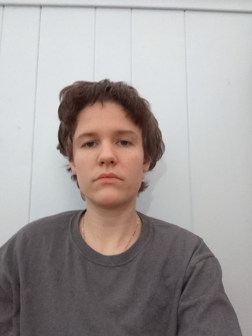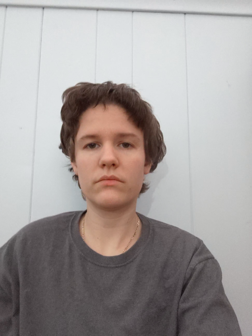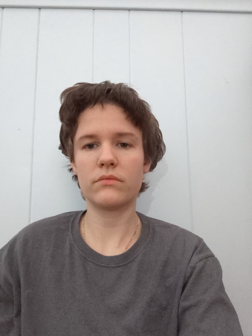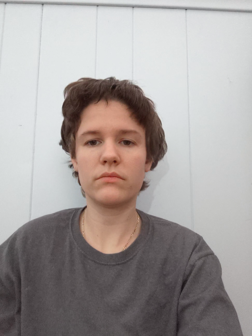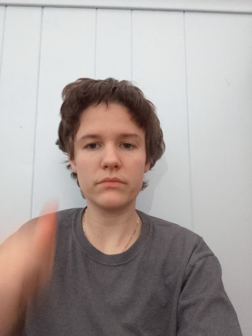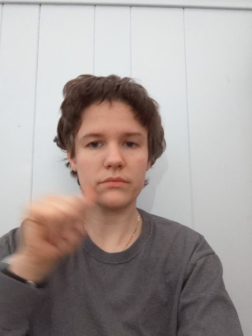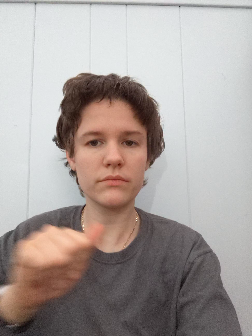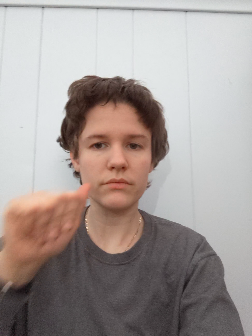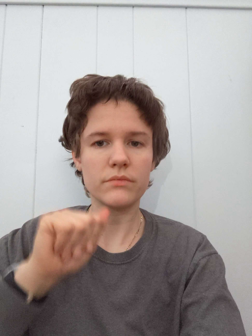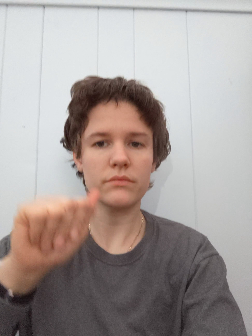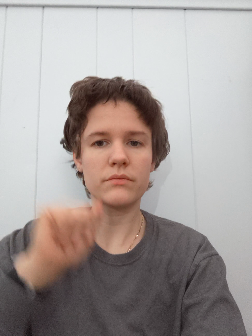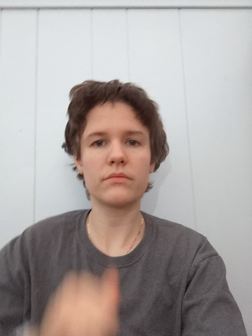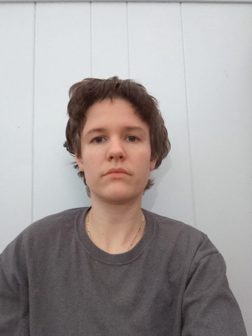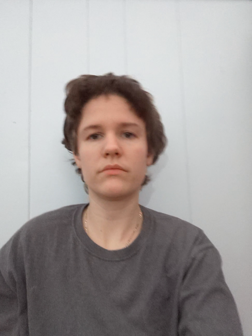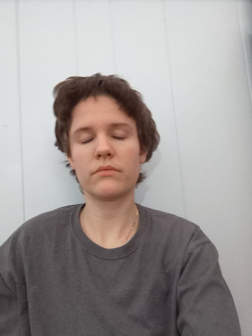aunt